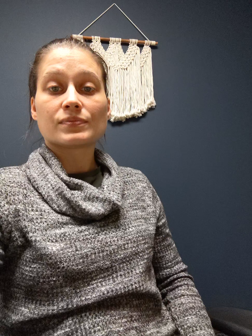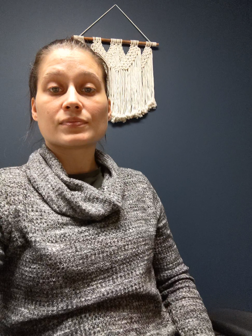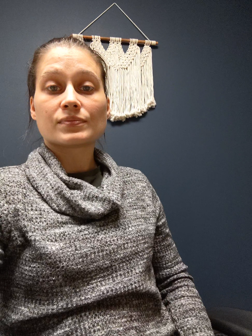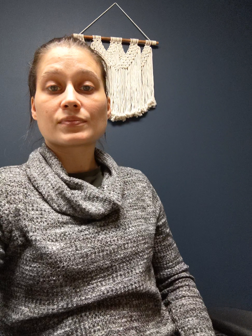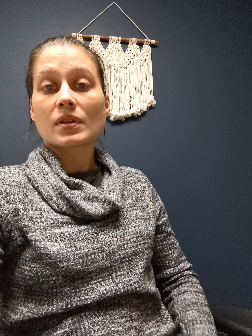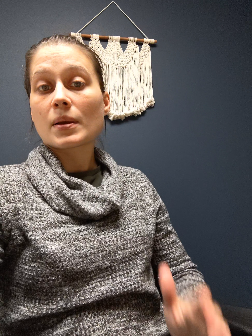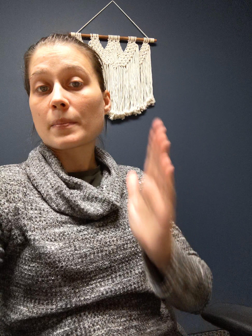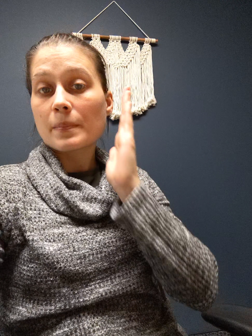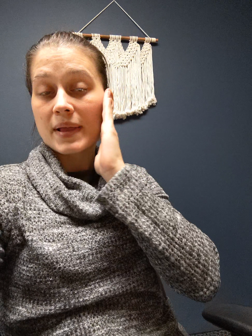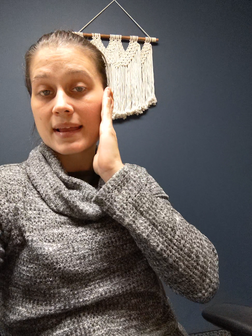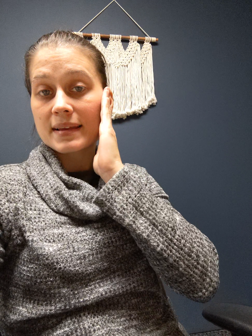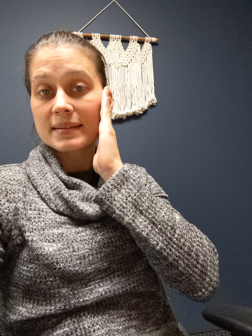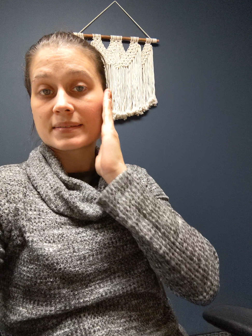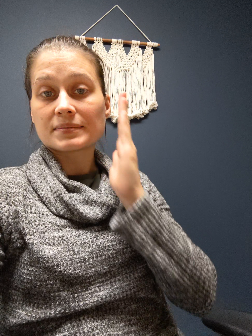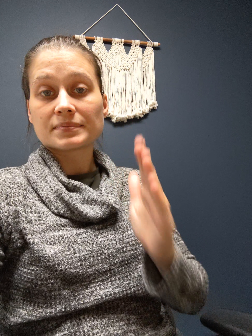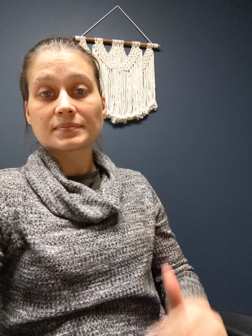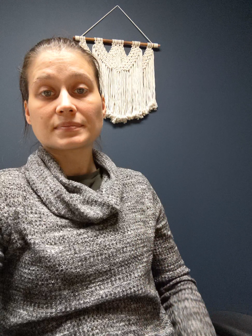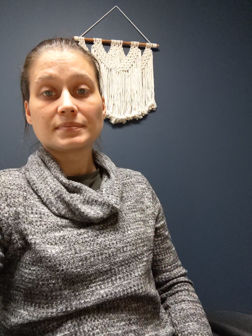bed